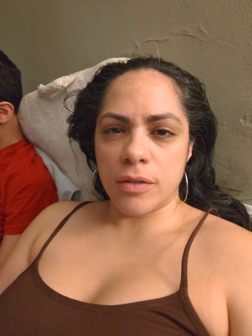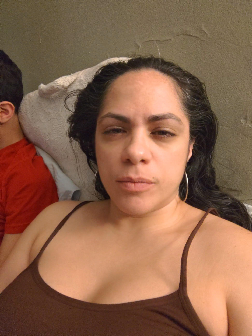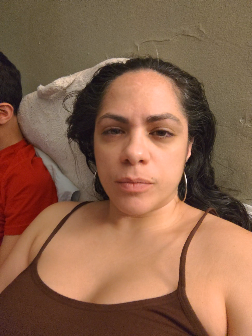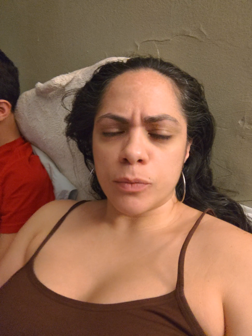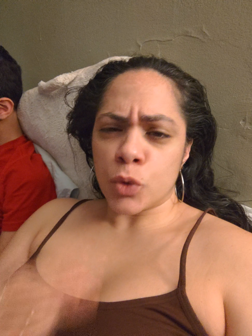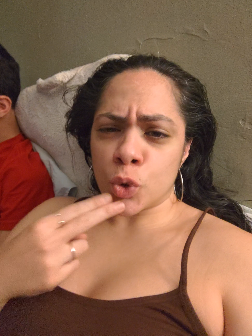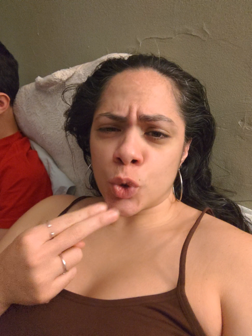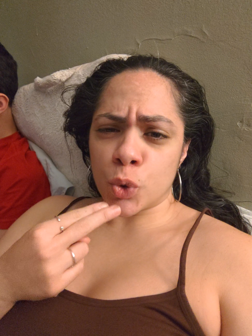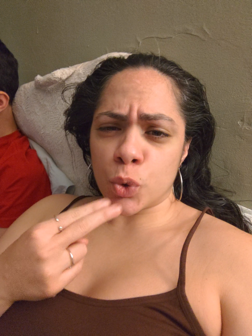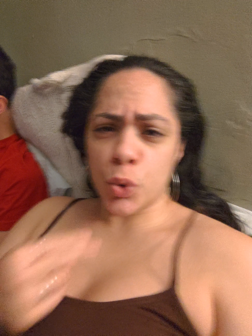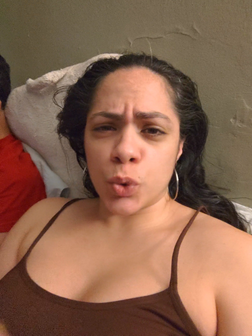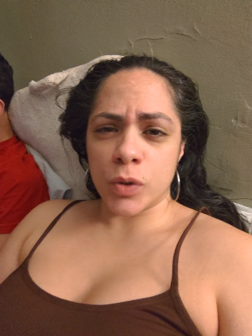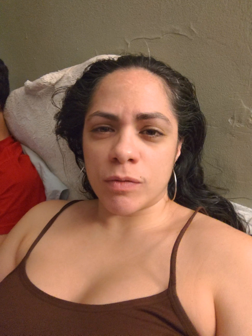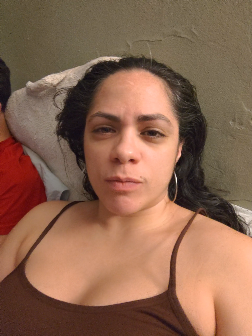cute